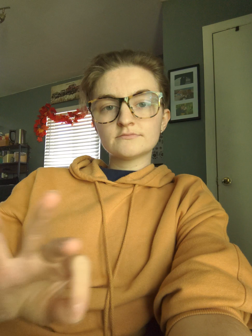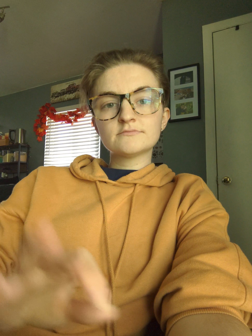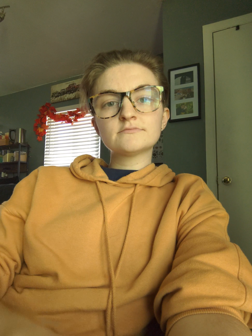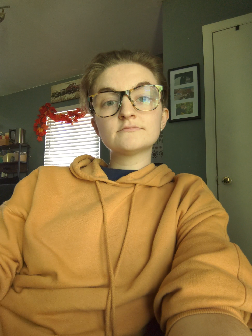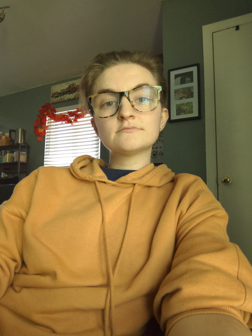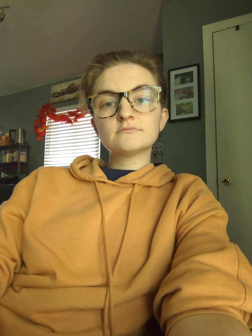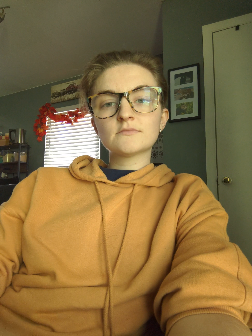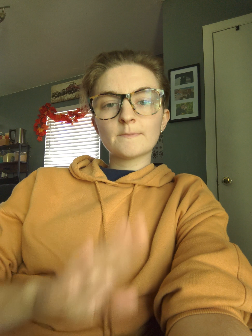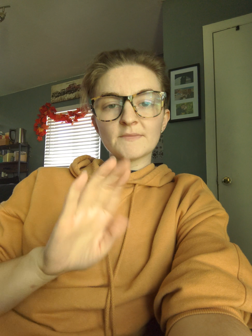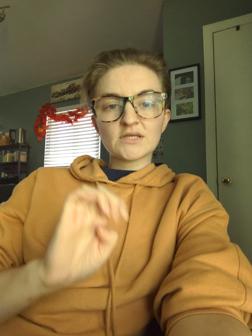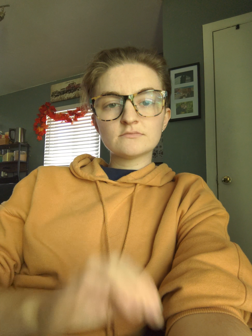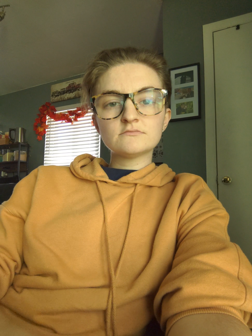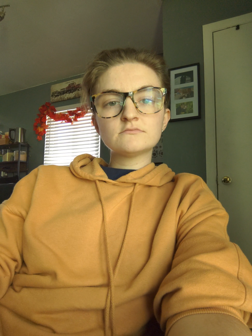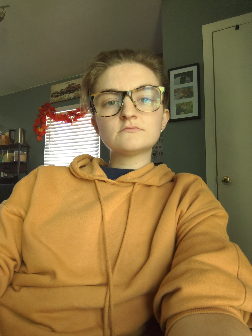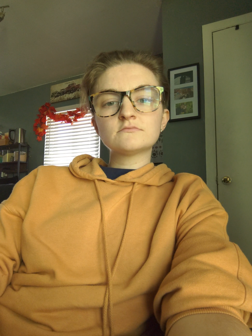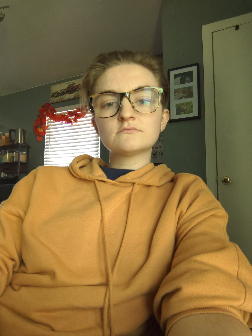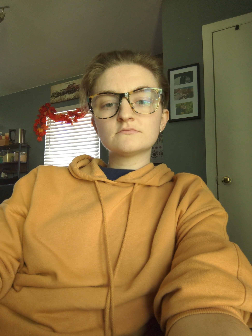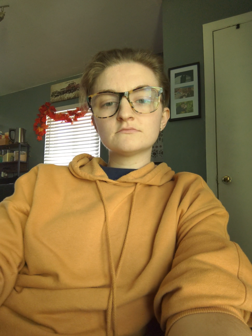be